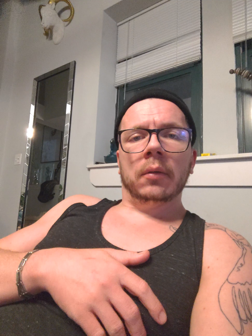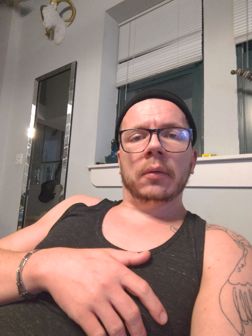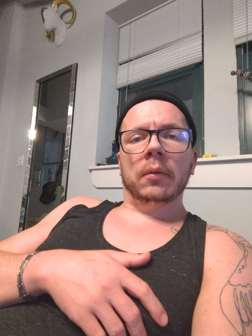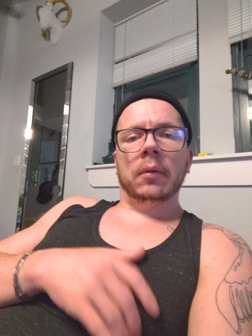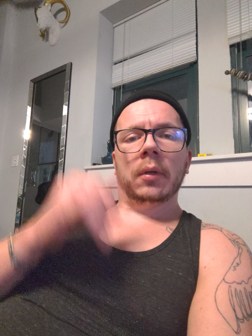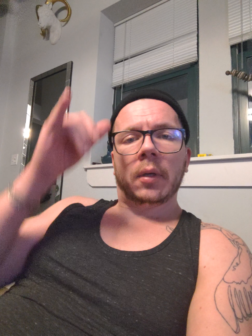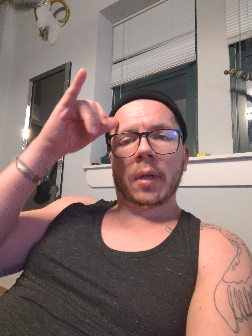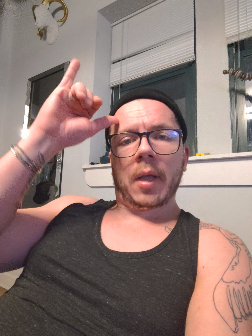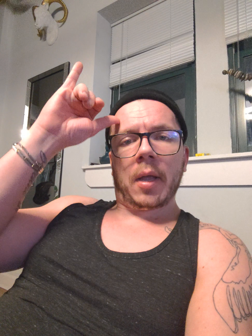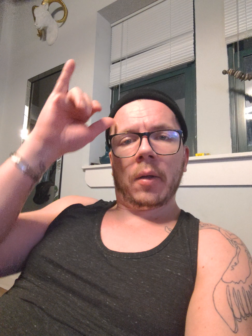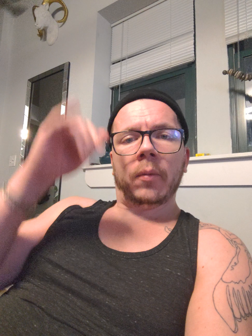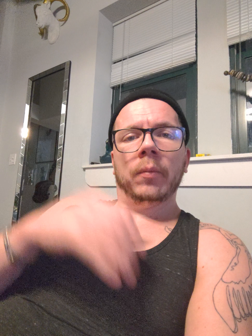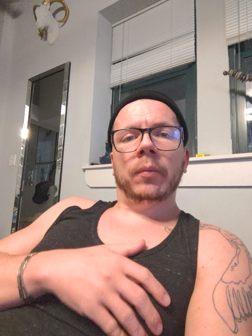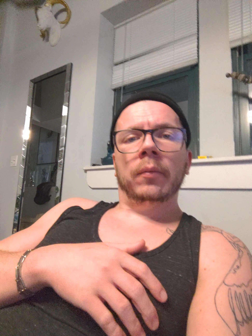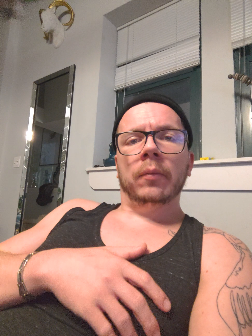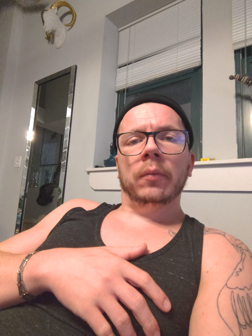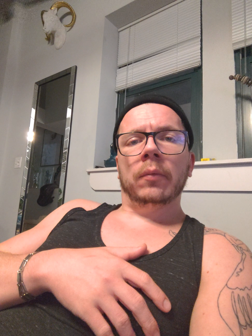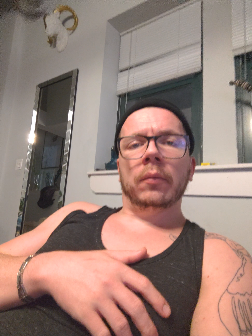cow